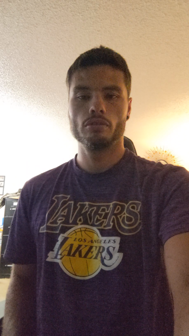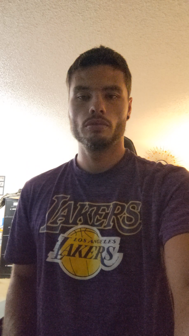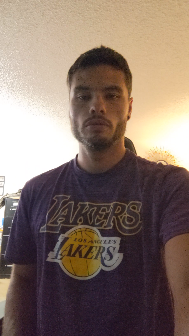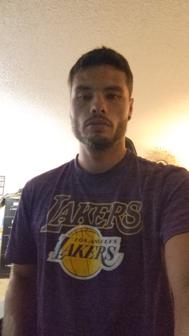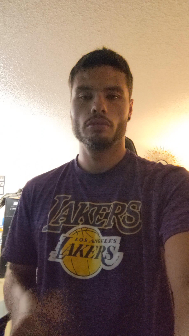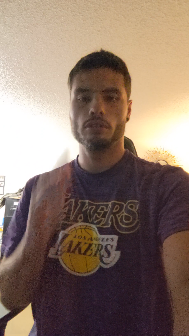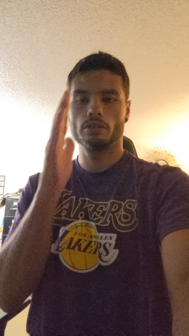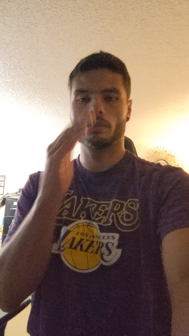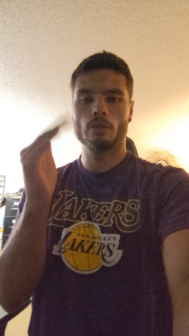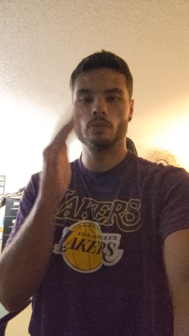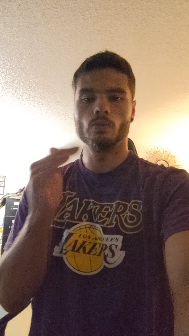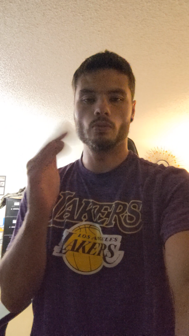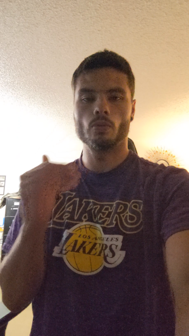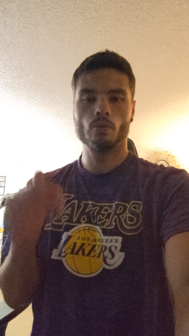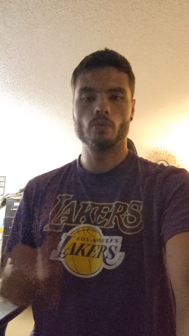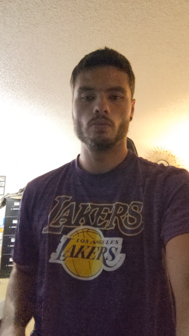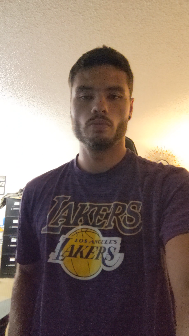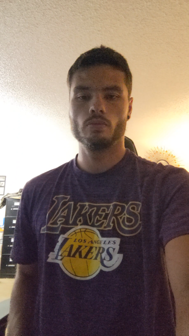downtown